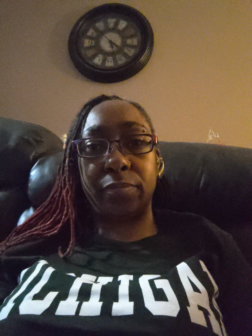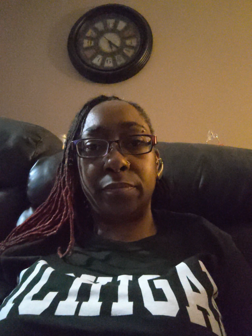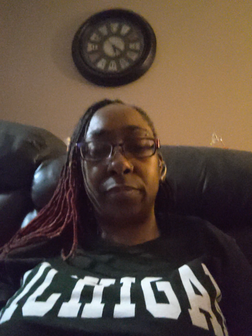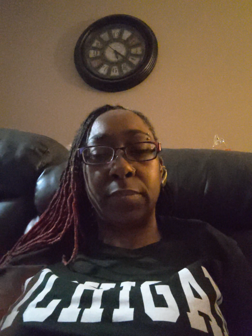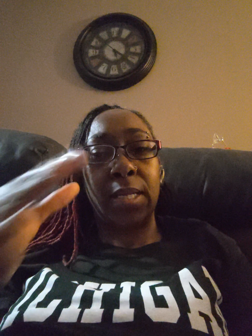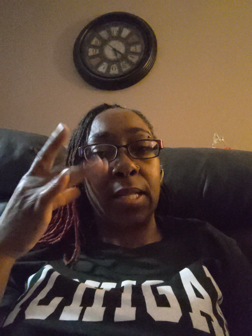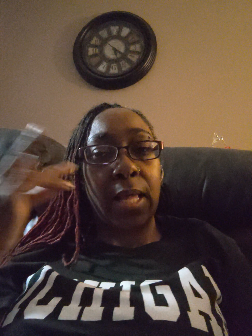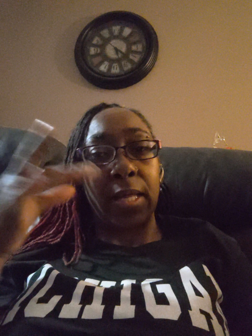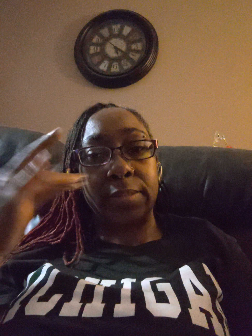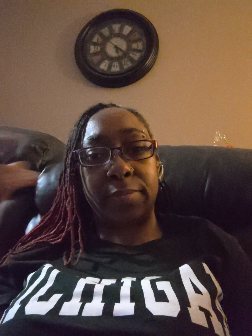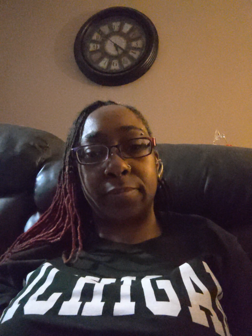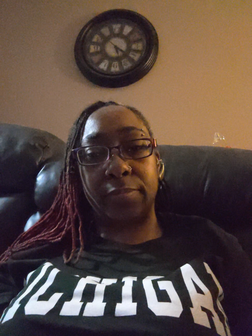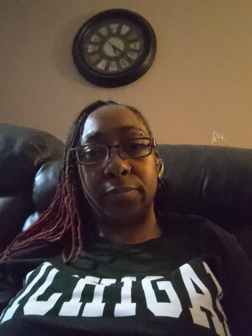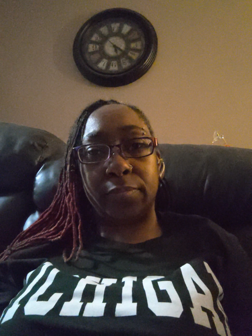cat